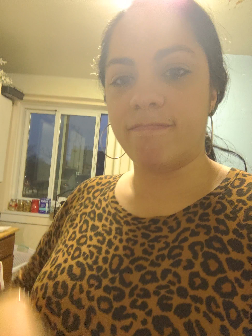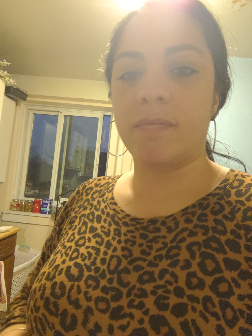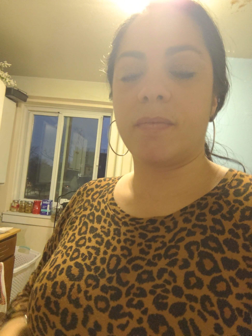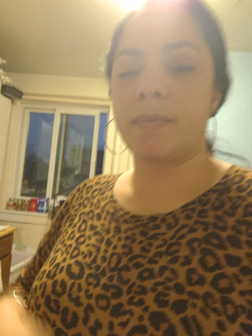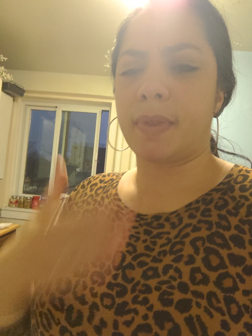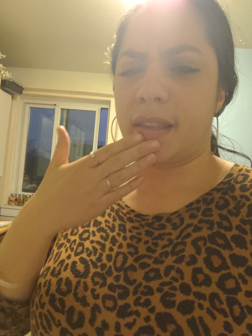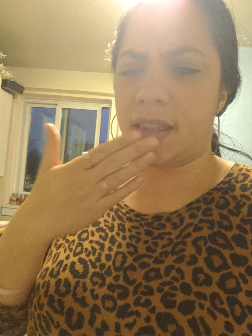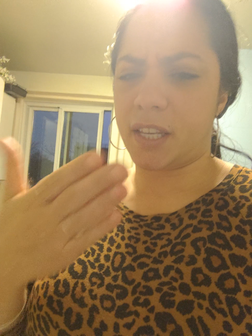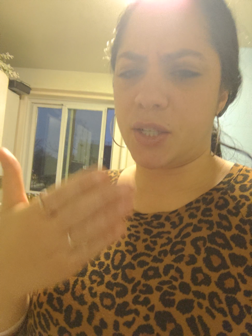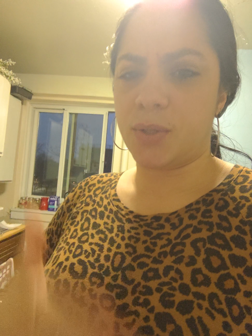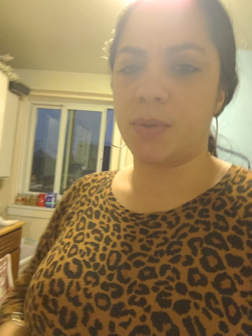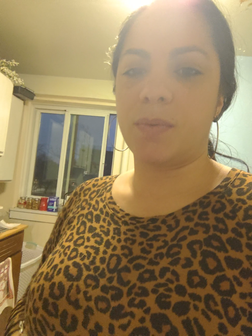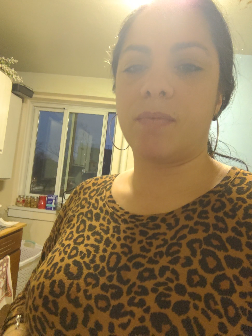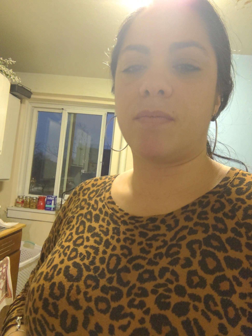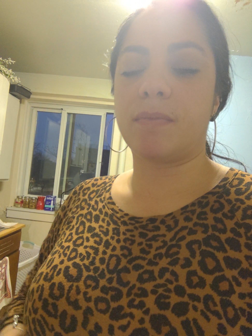thank you